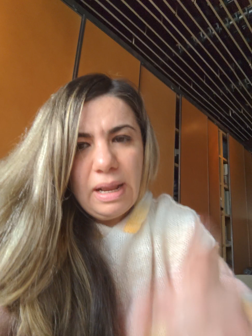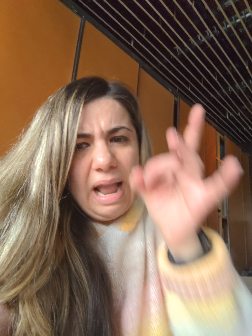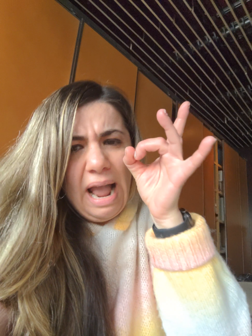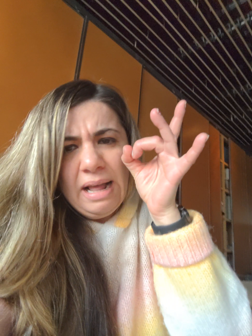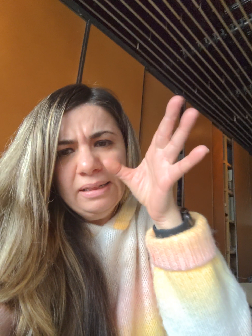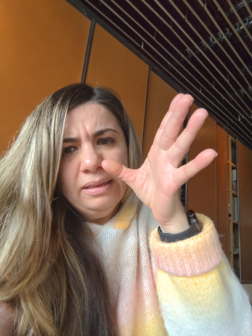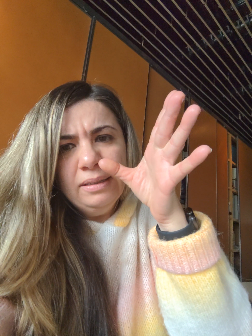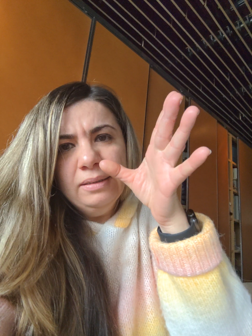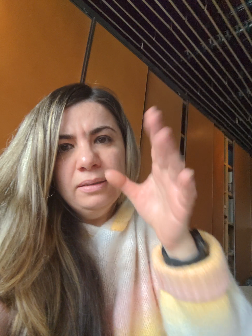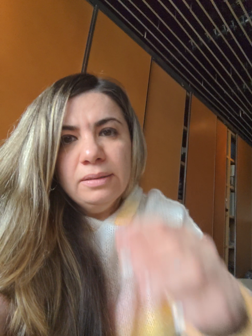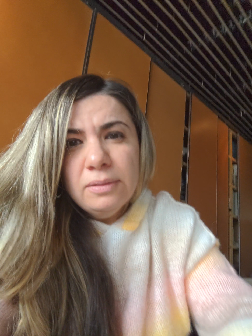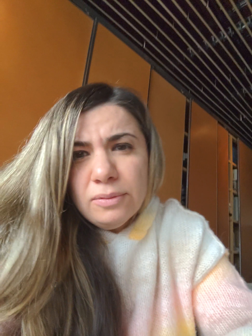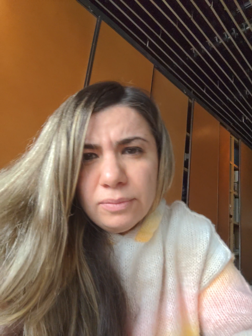hate